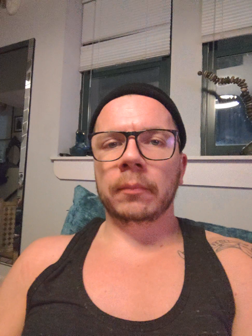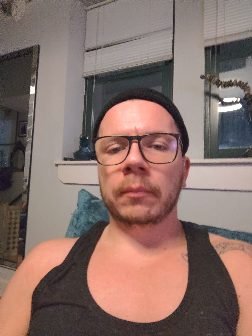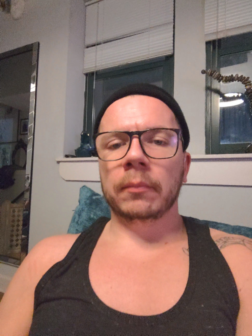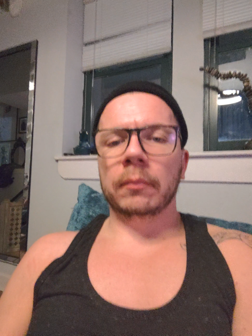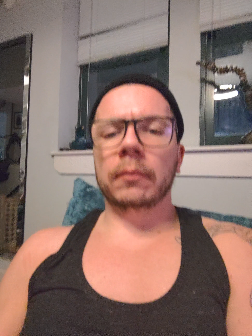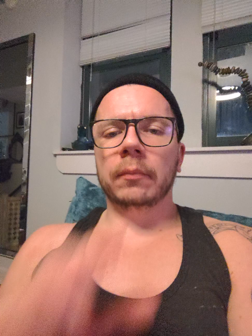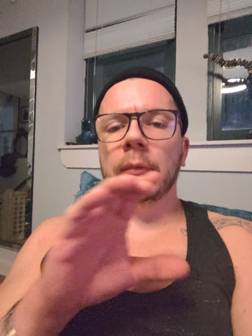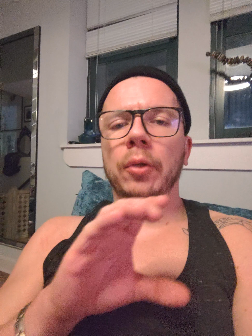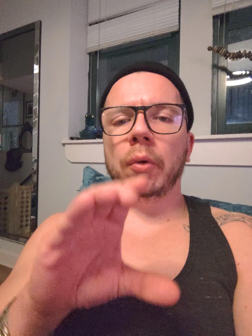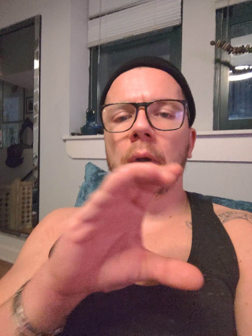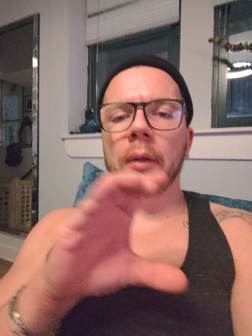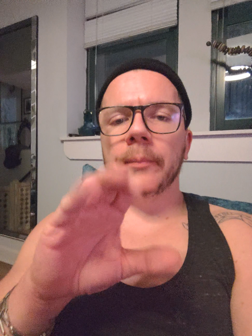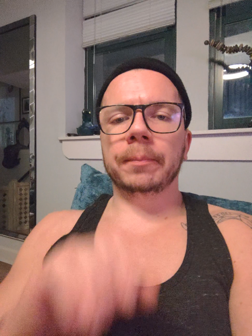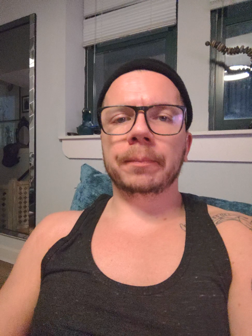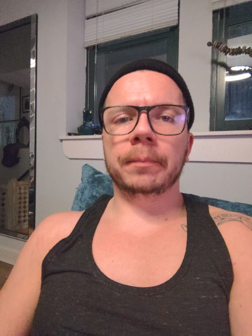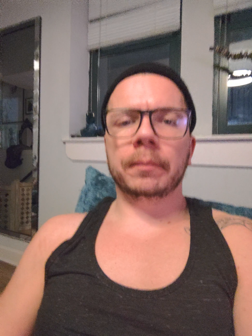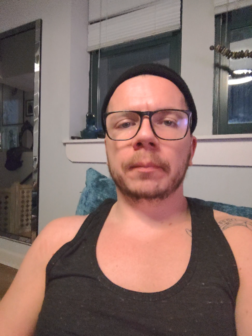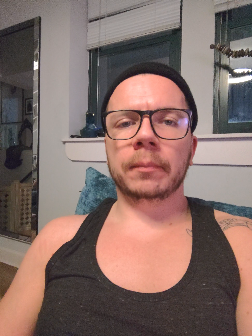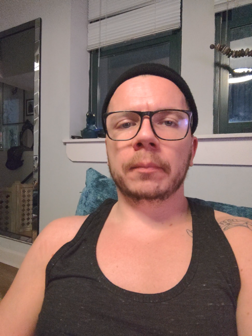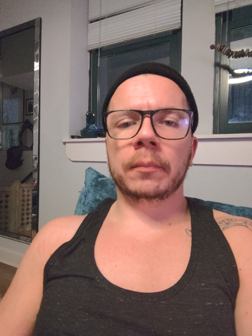chocolate